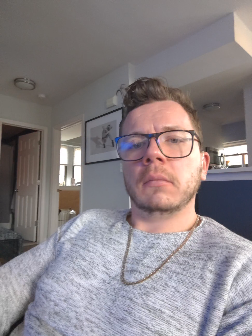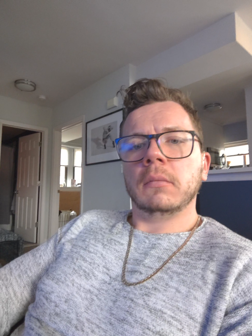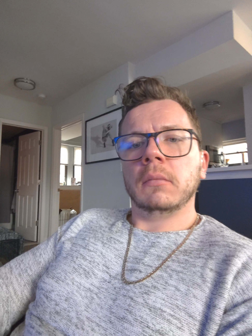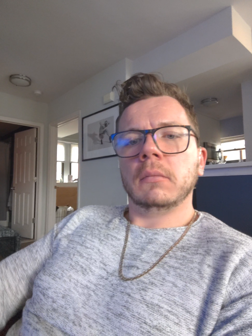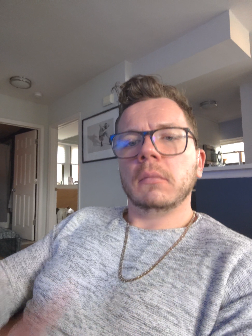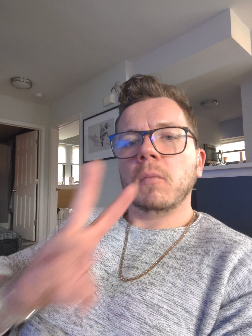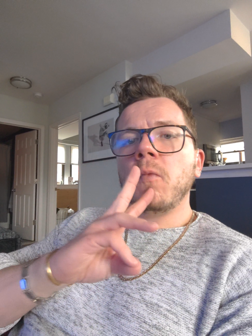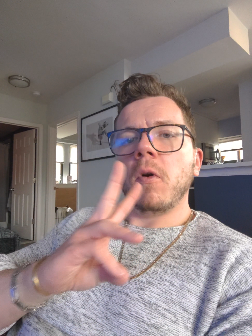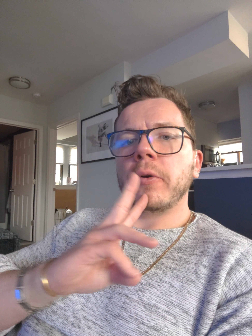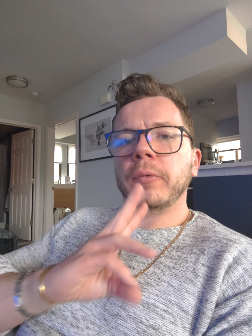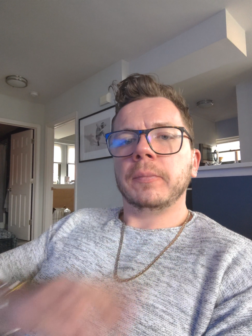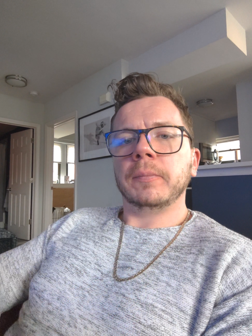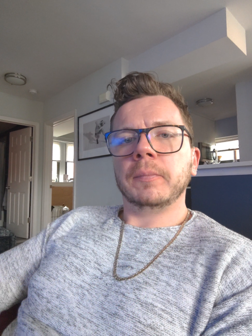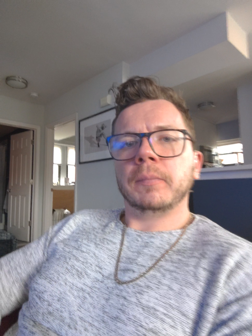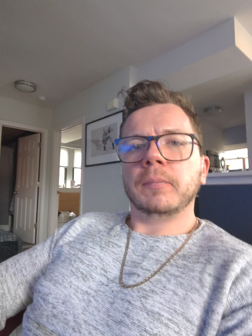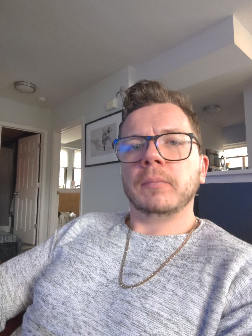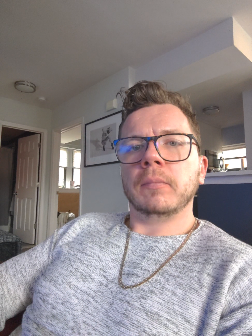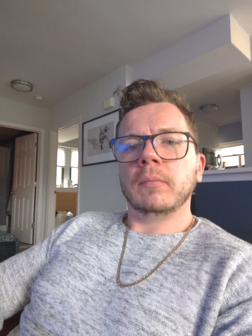water